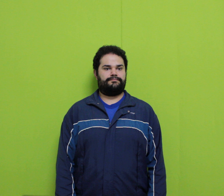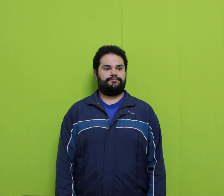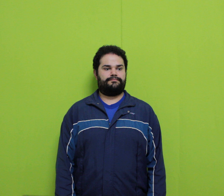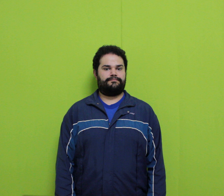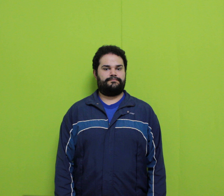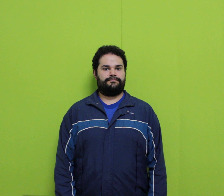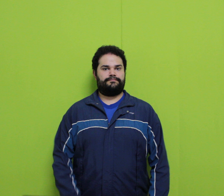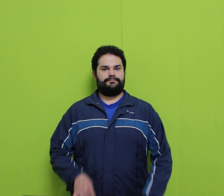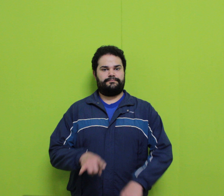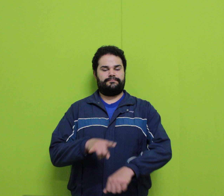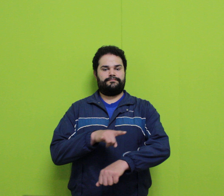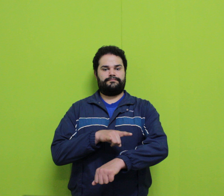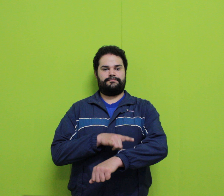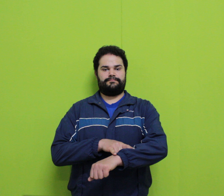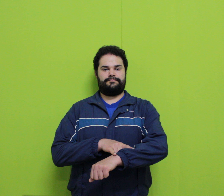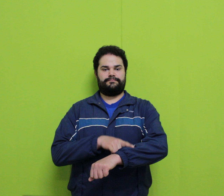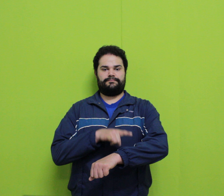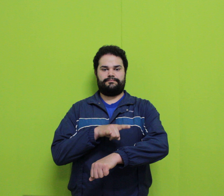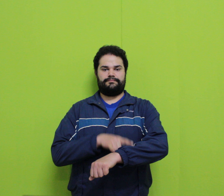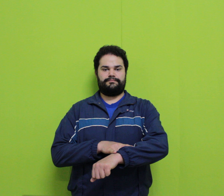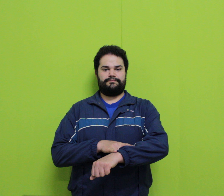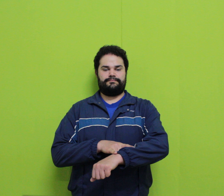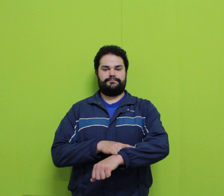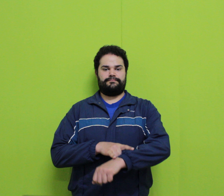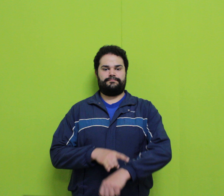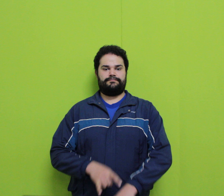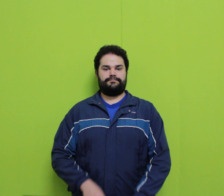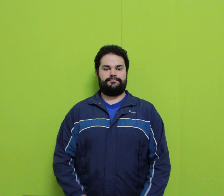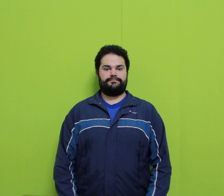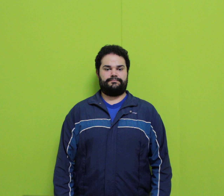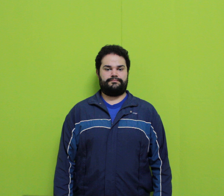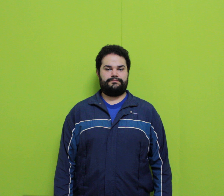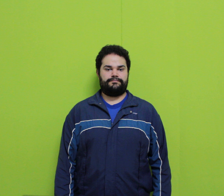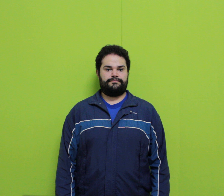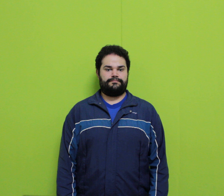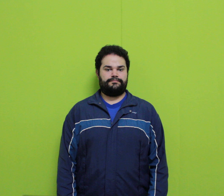banheiro